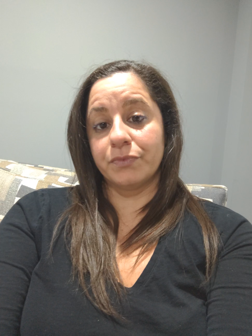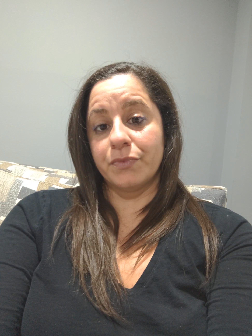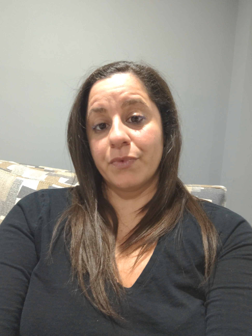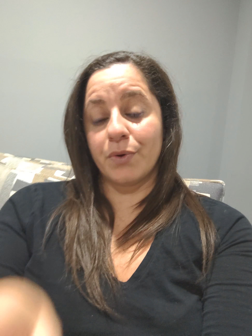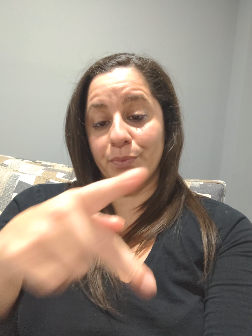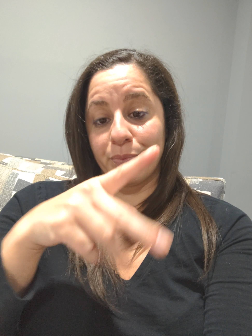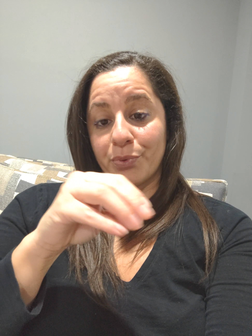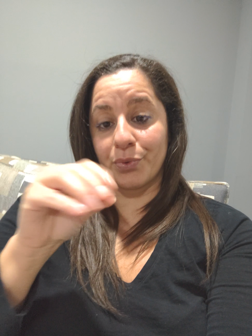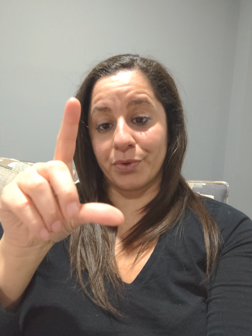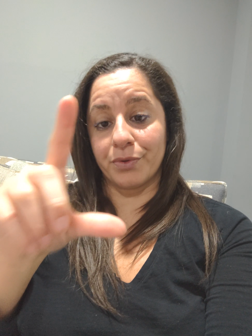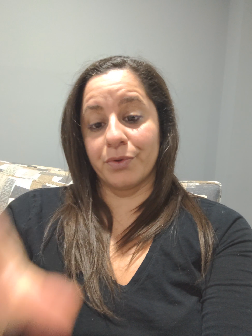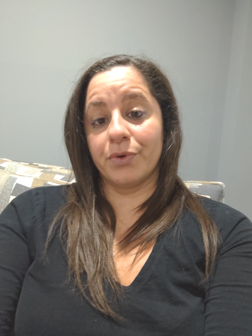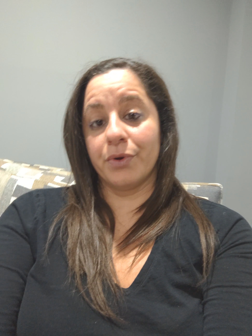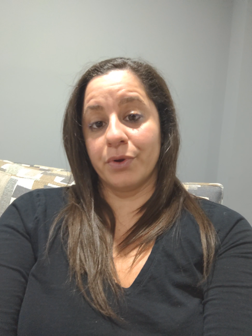pool